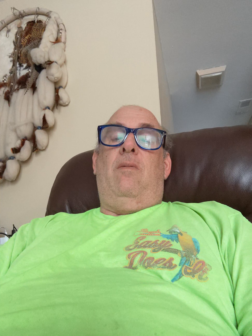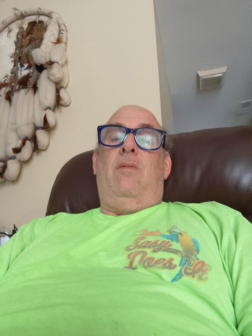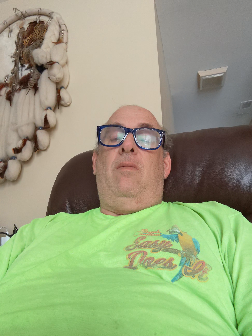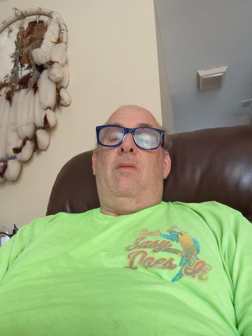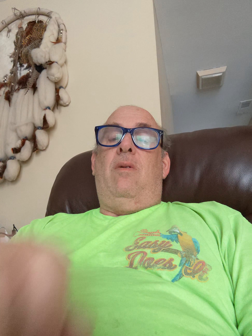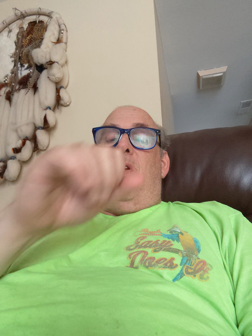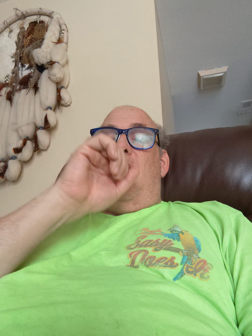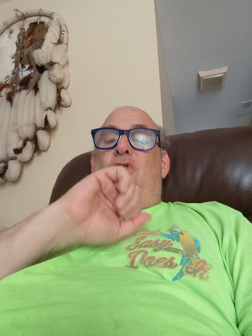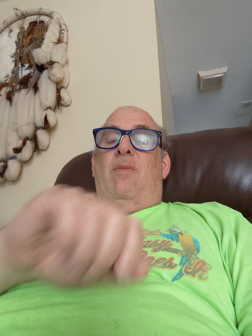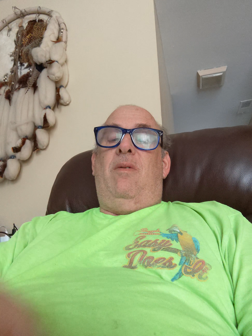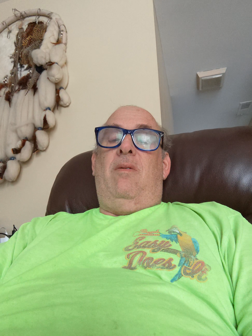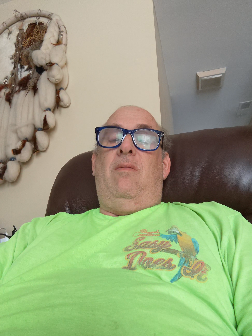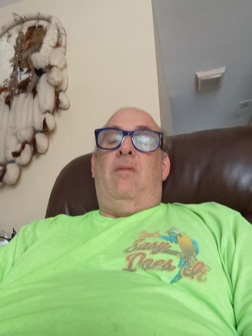ice cream